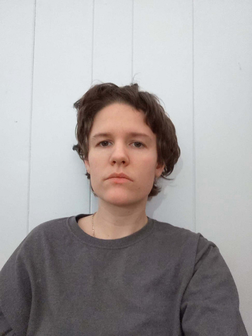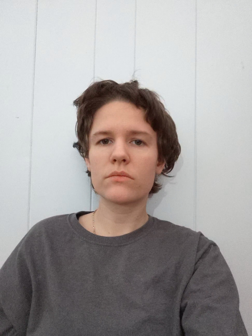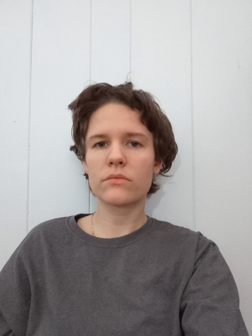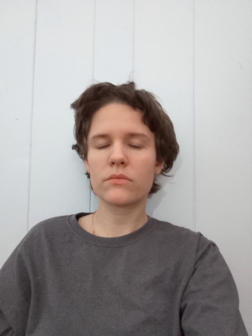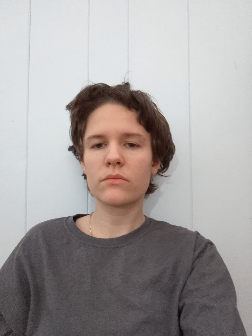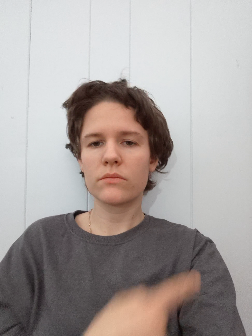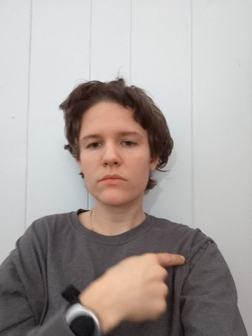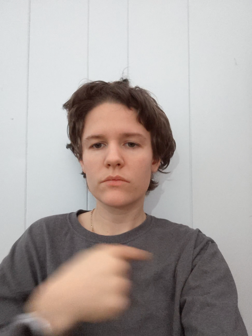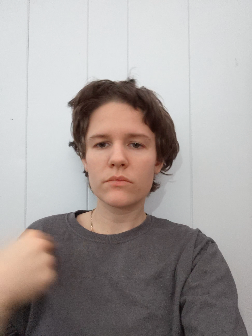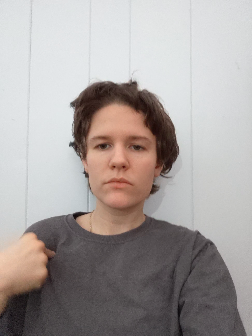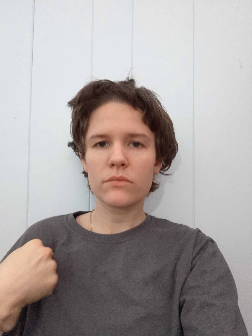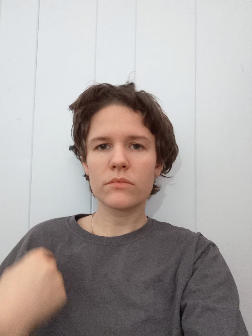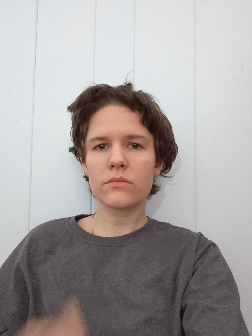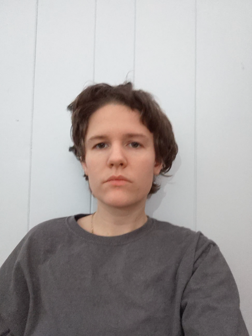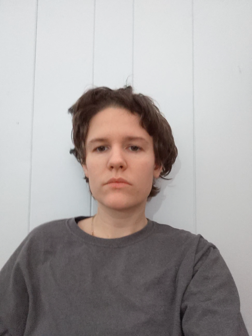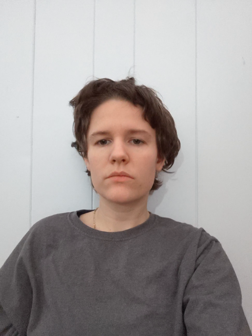we